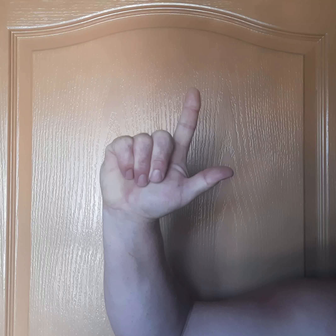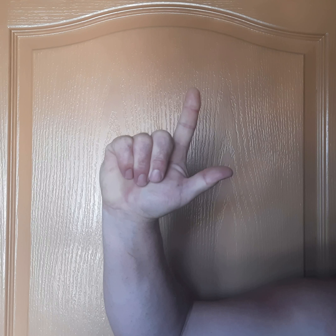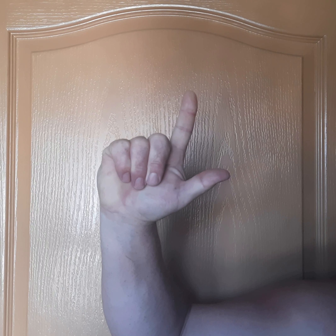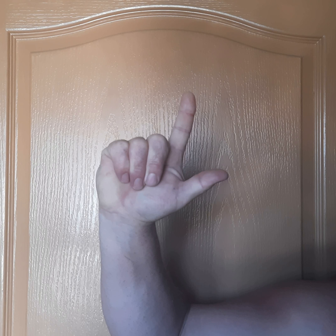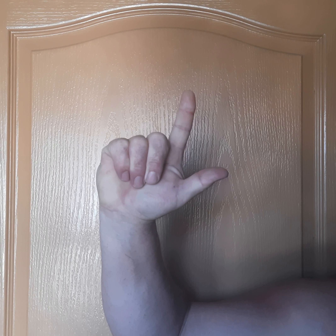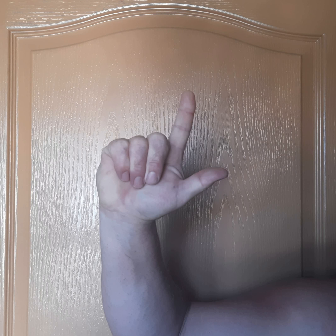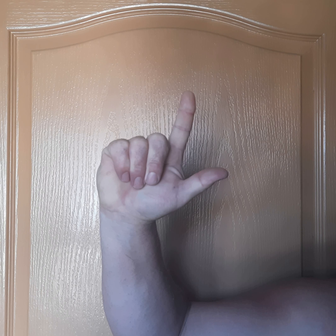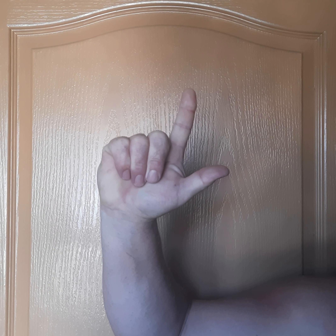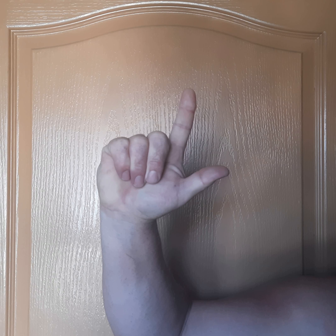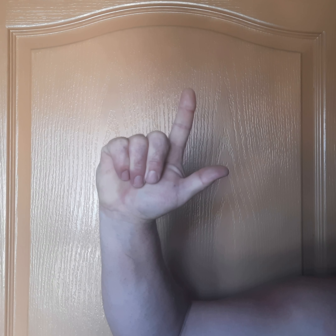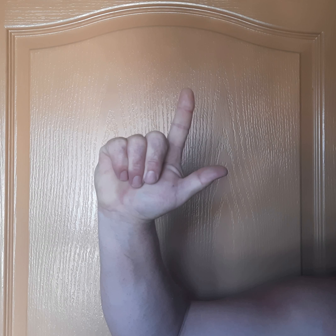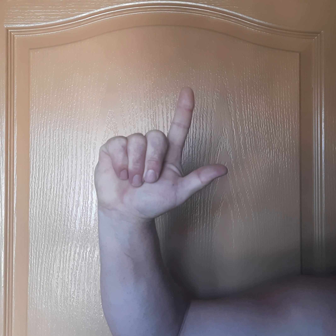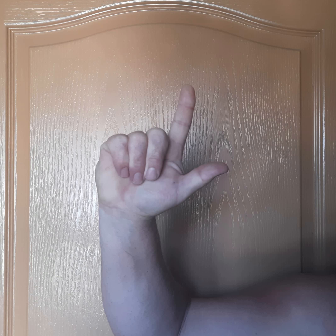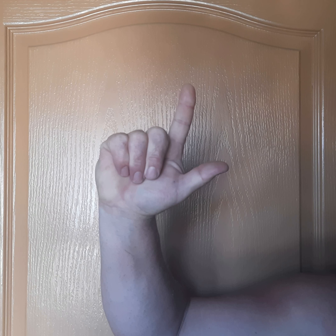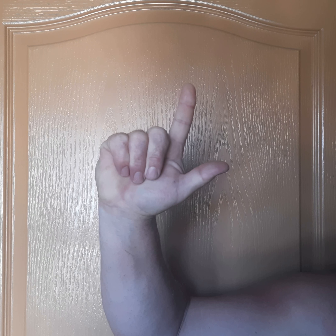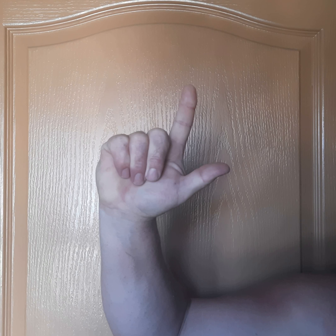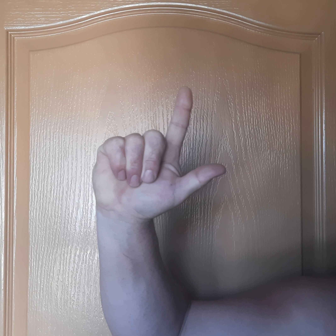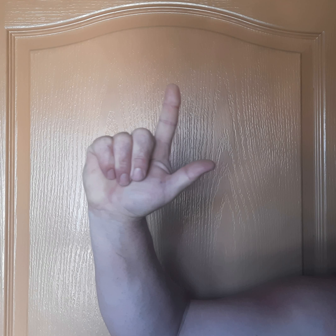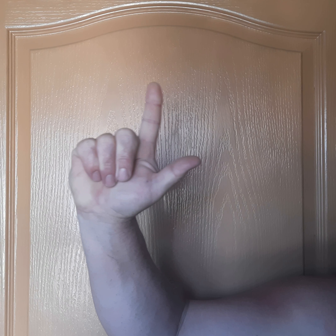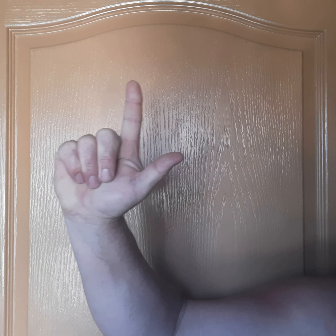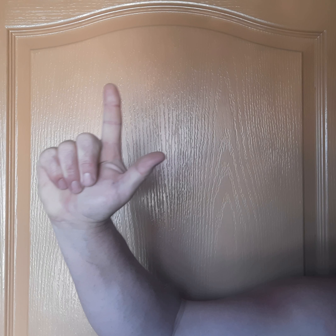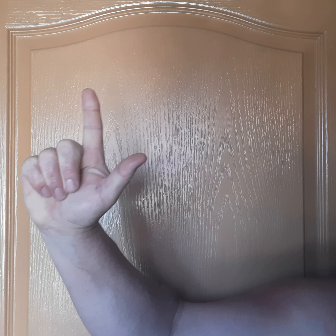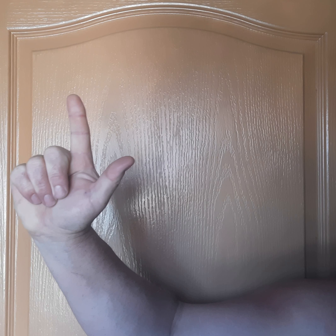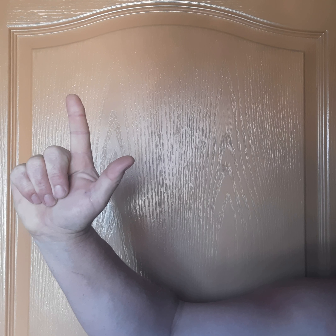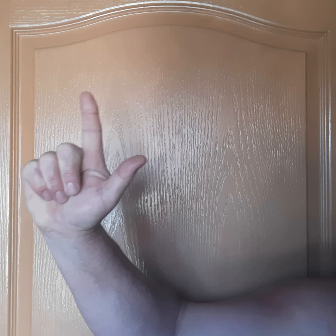Ь